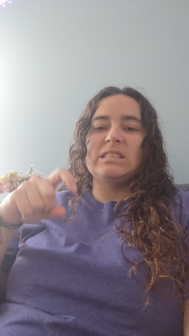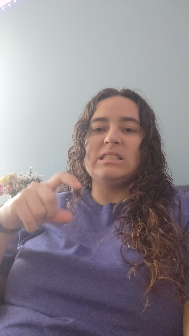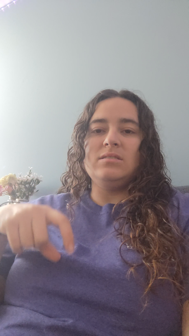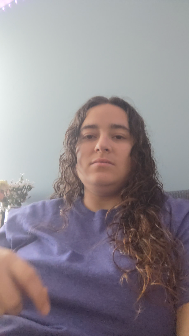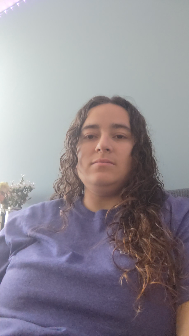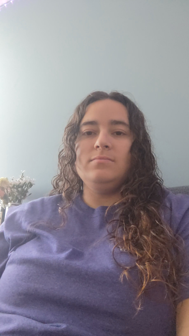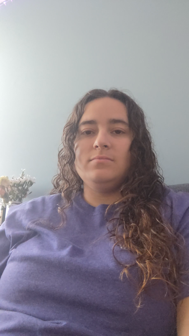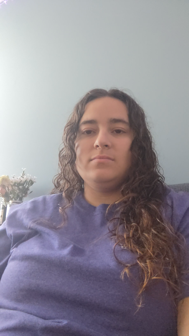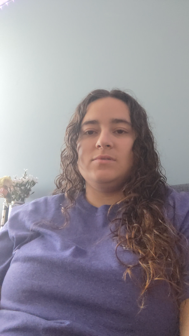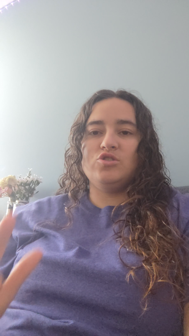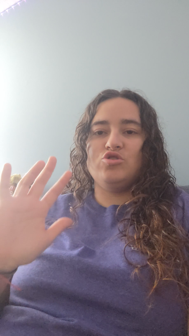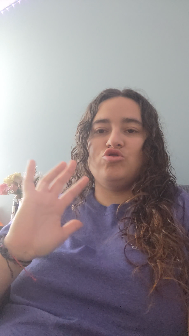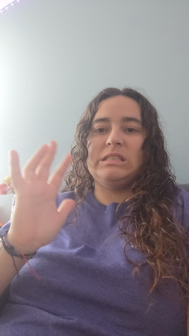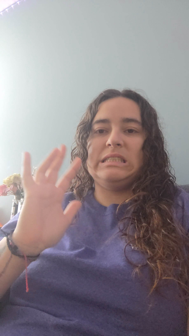cheese